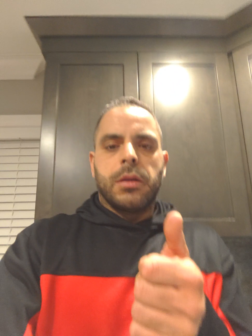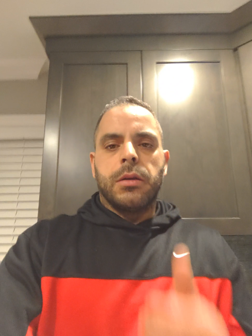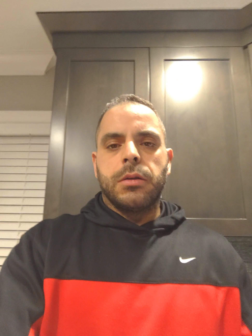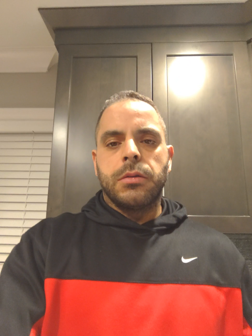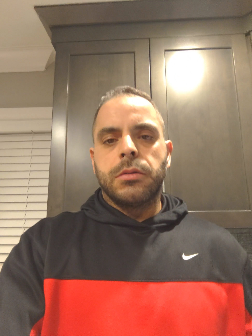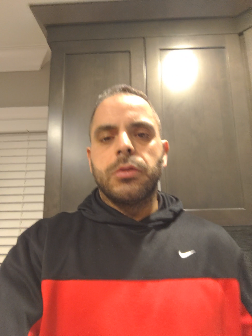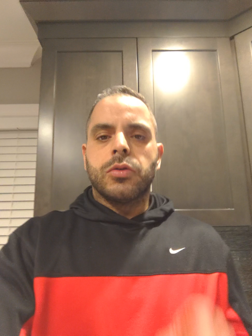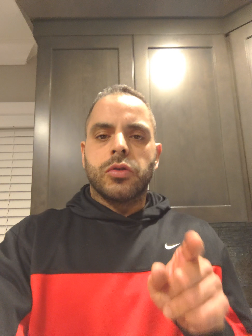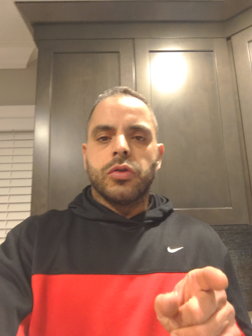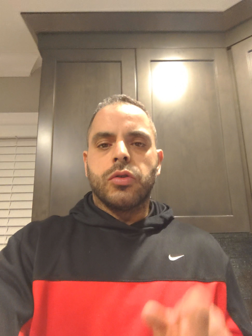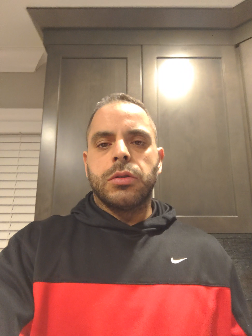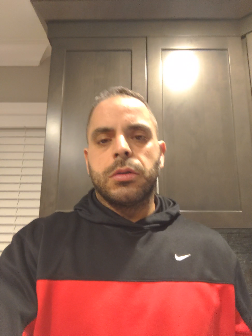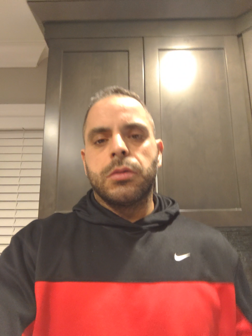he/she/it